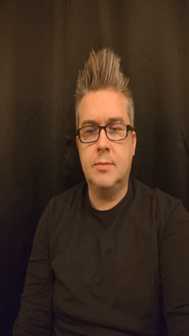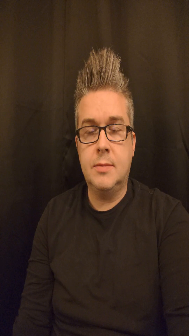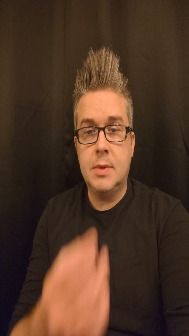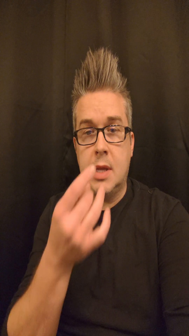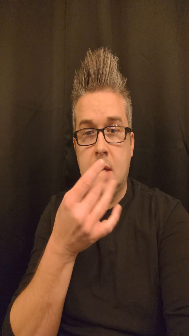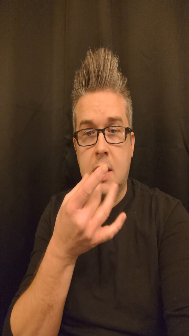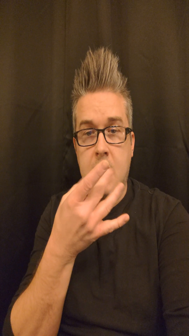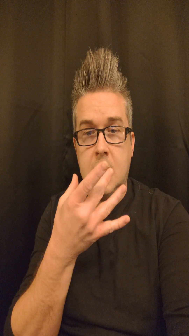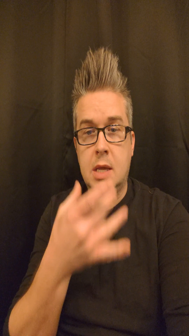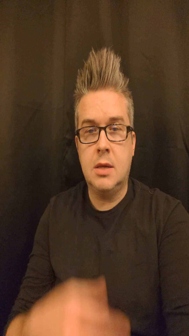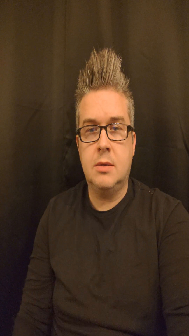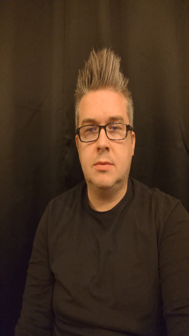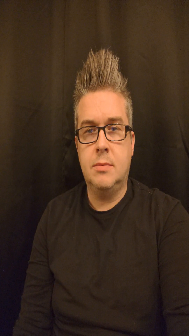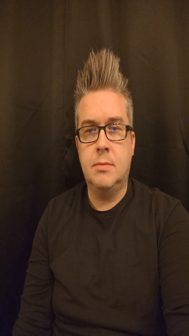snack